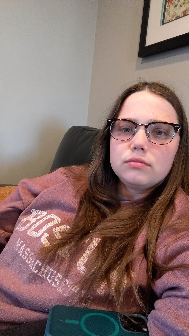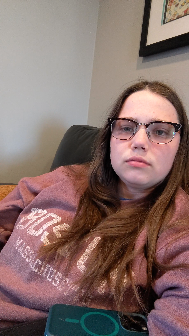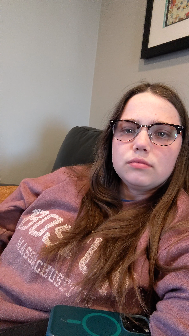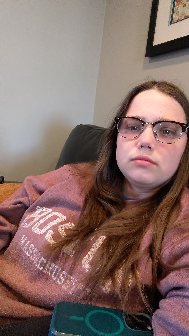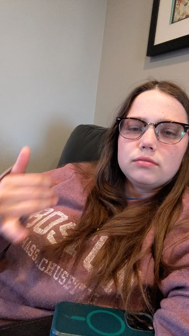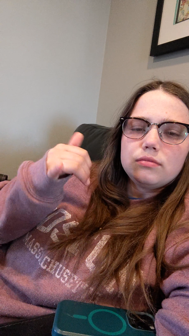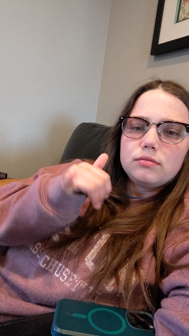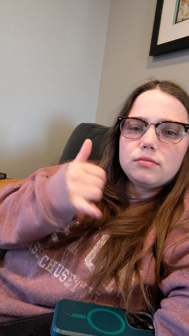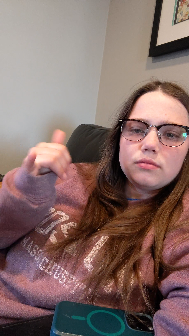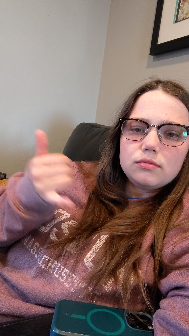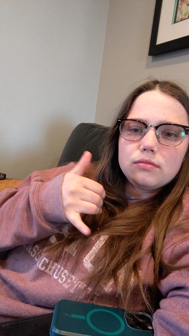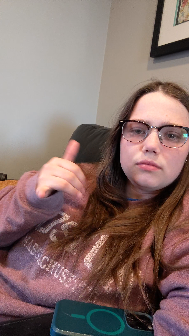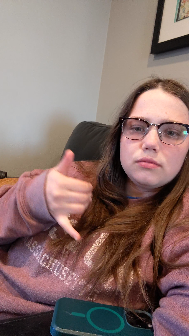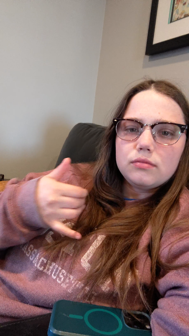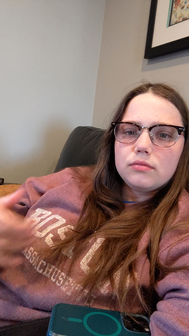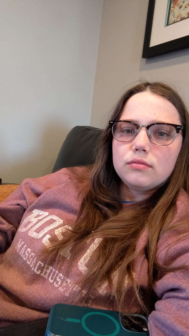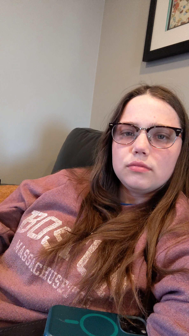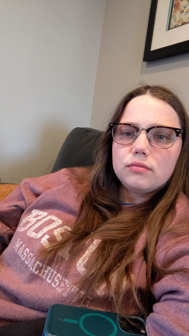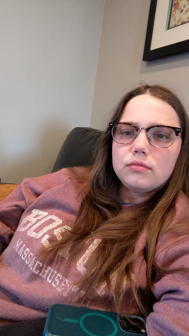play